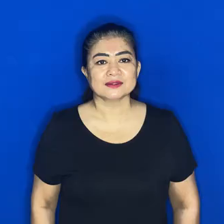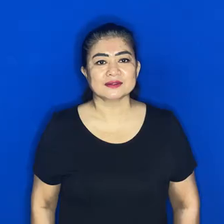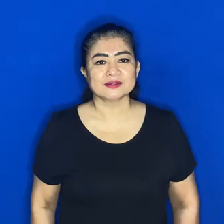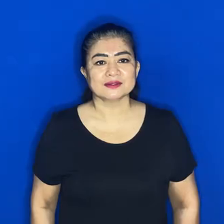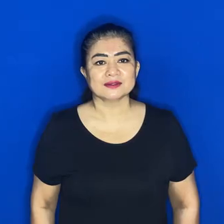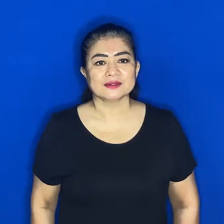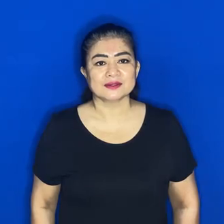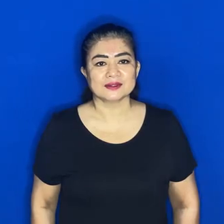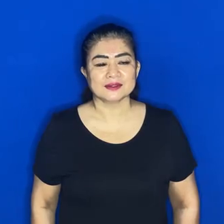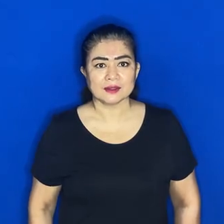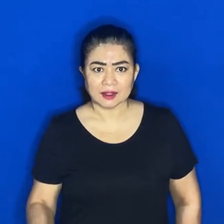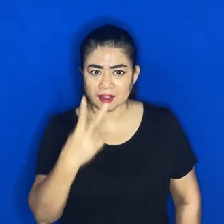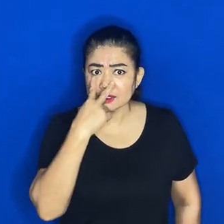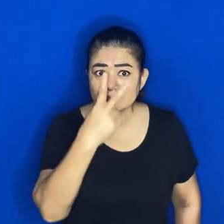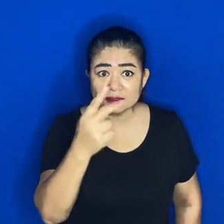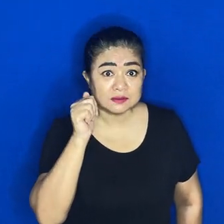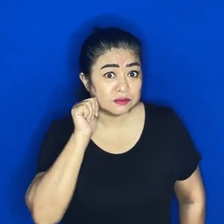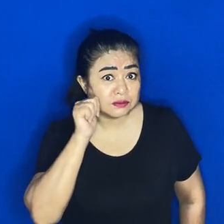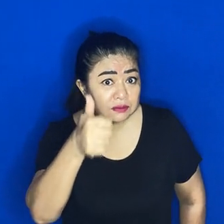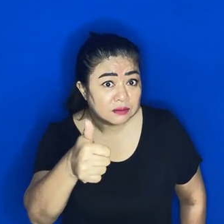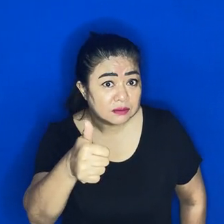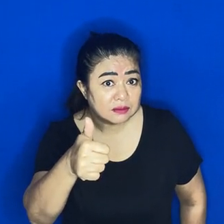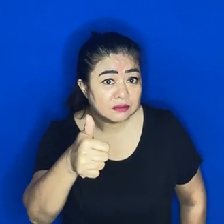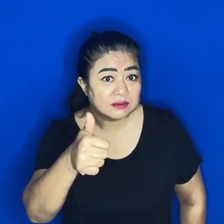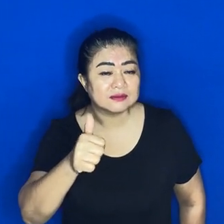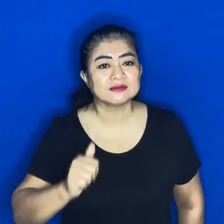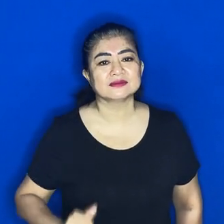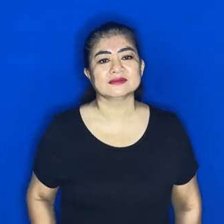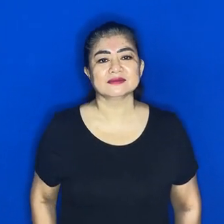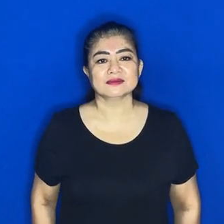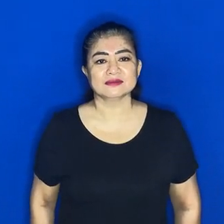see you tomorrow